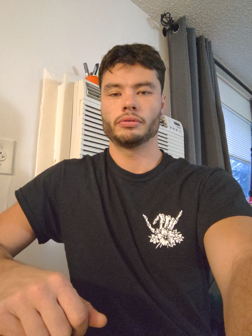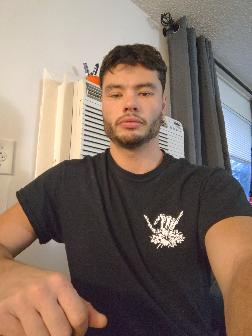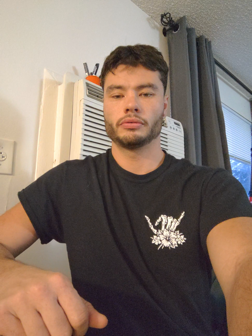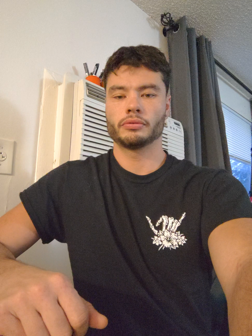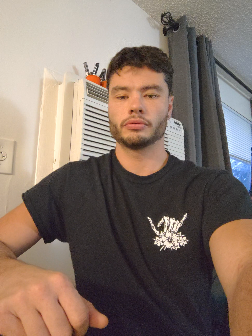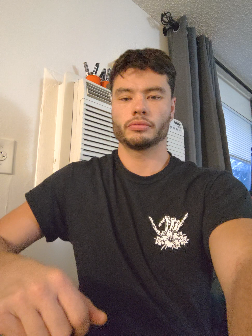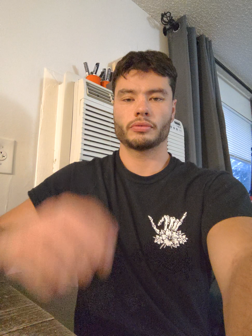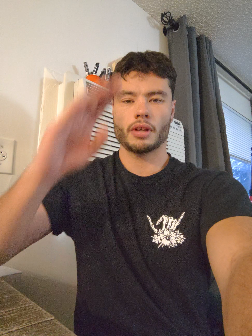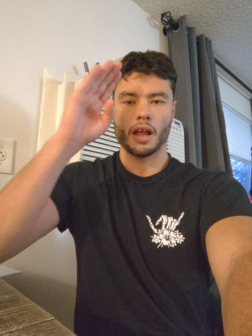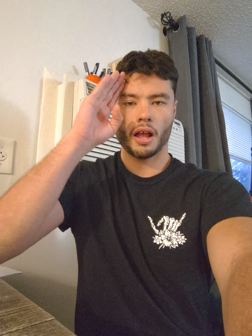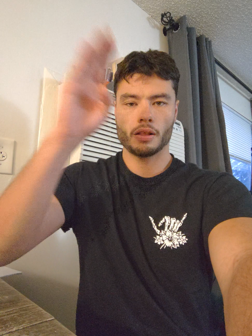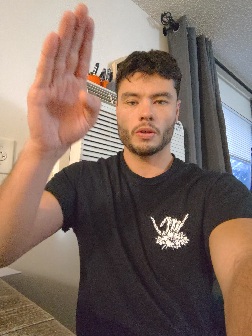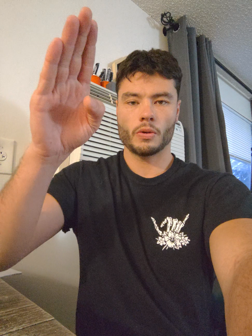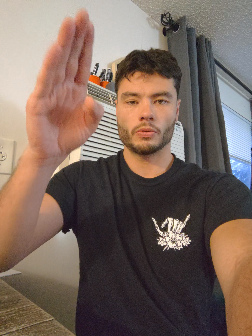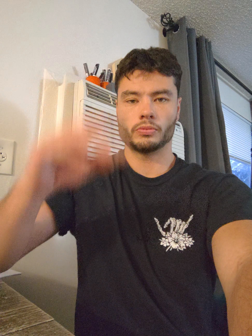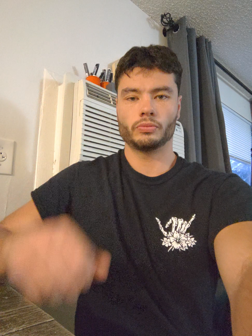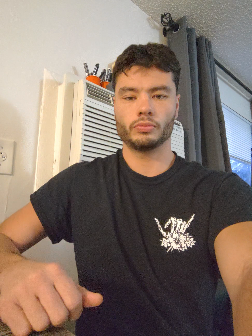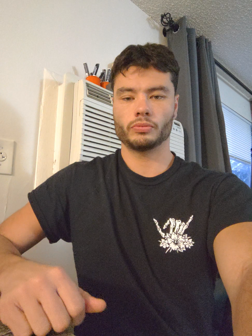hello